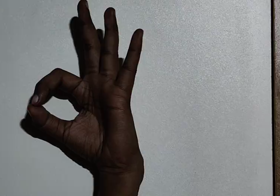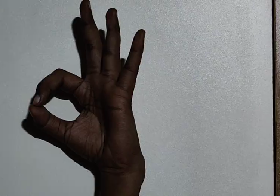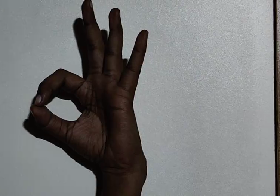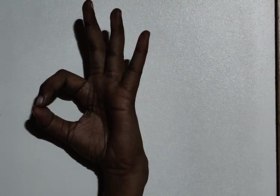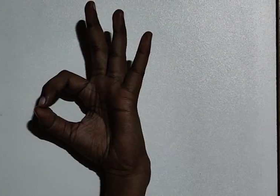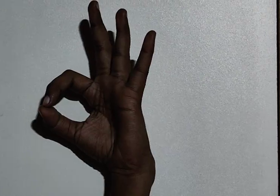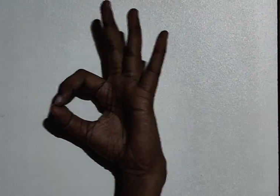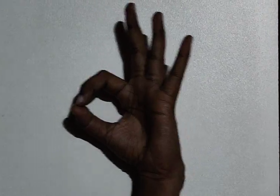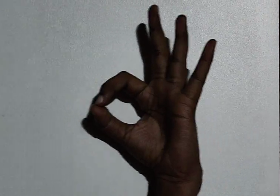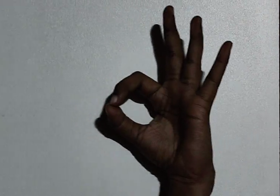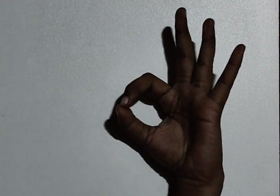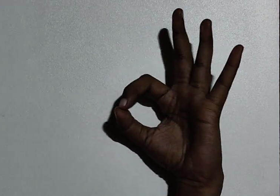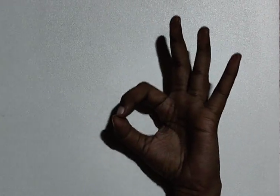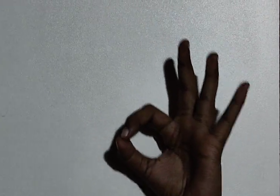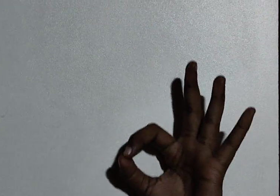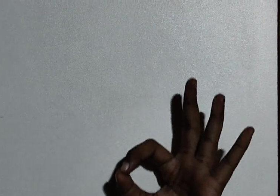ഔ